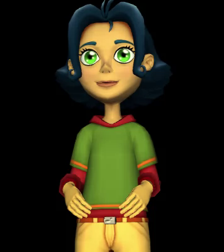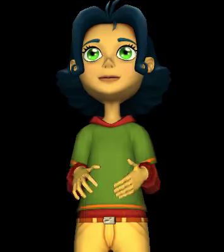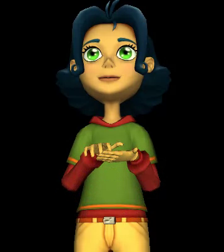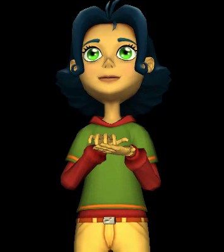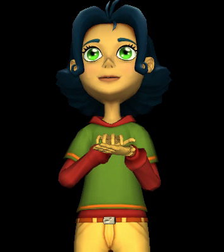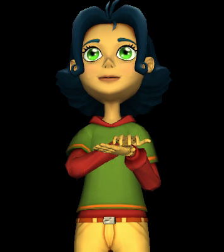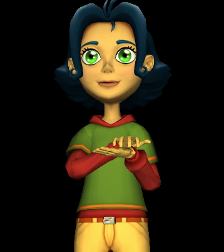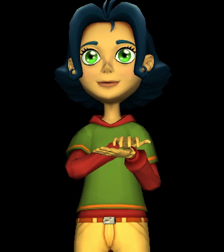بخيل